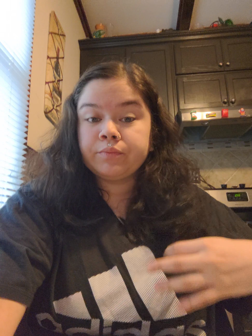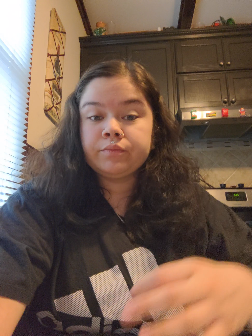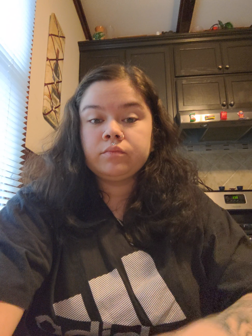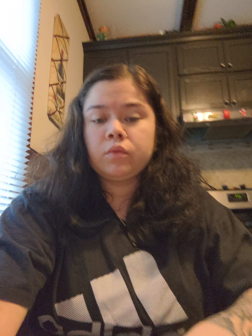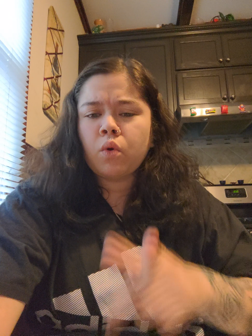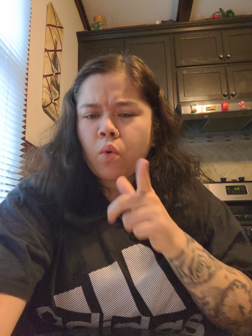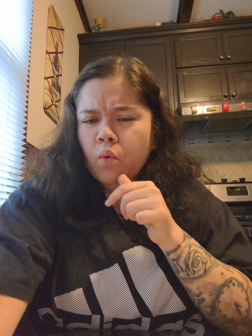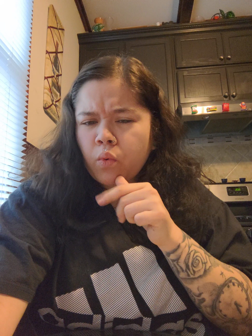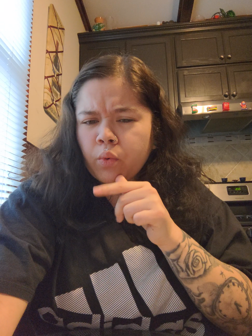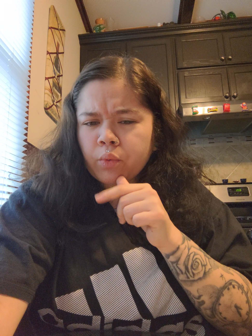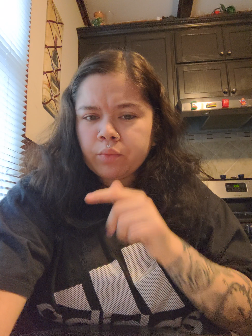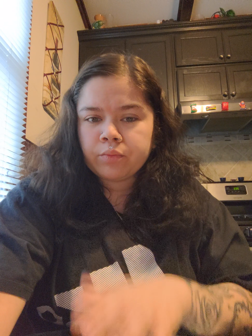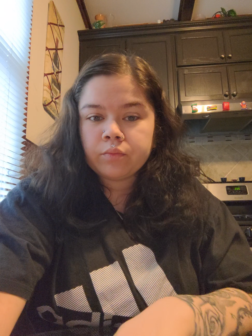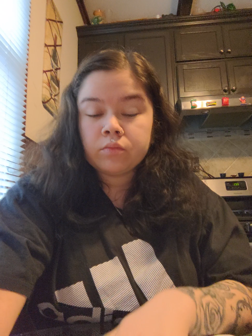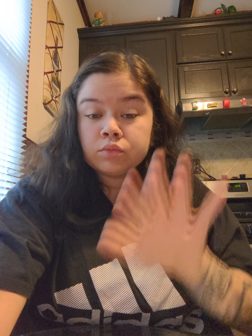who